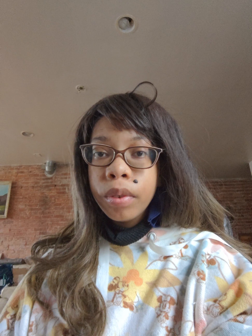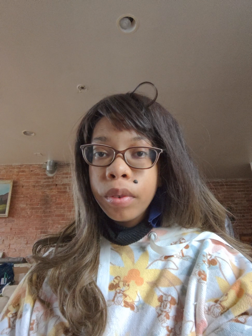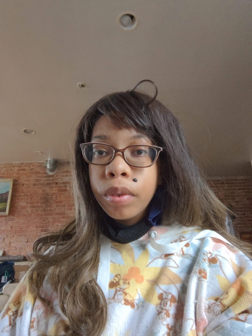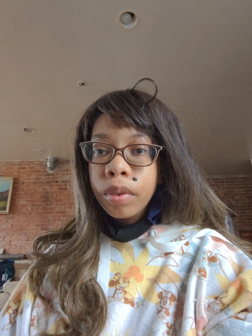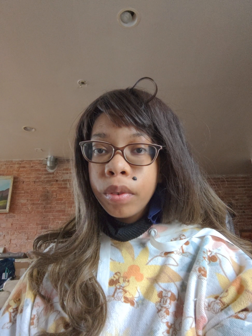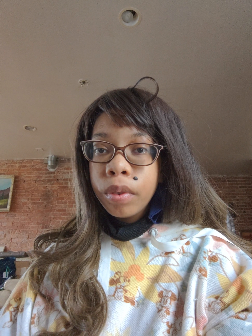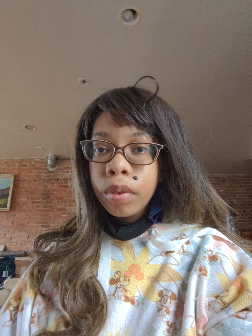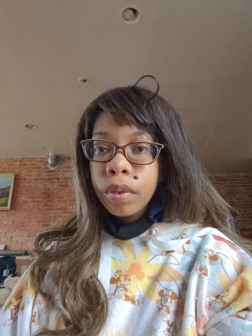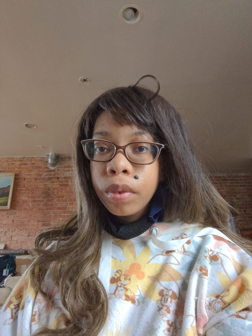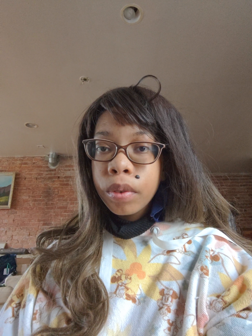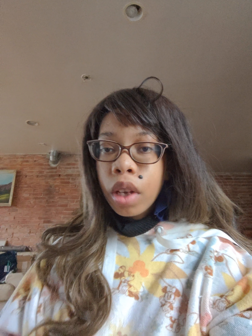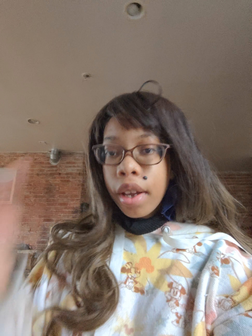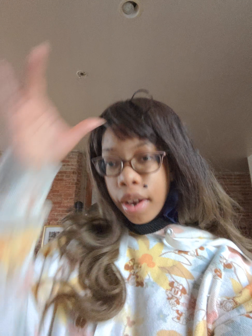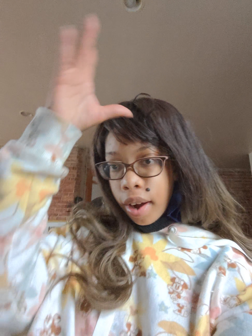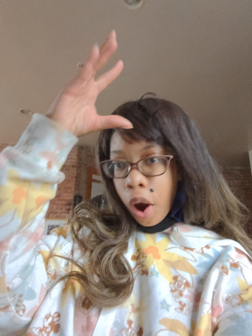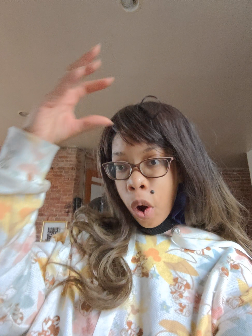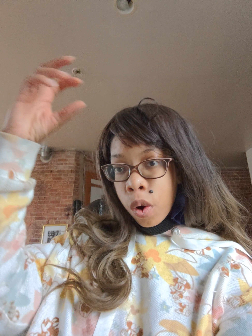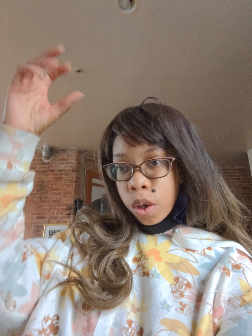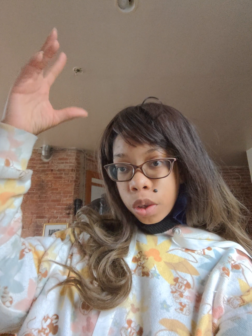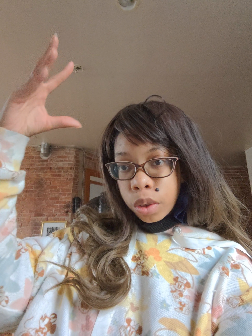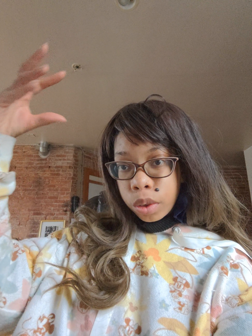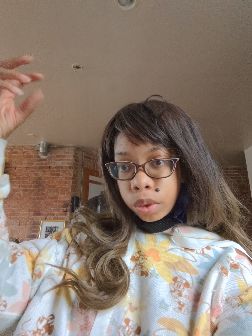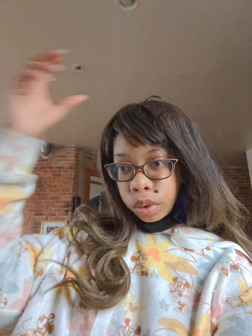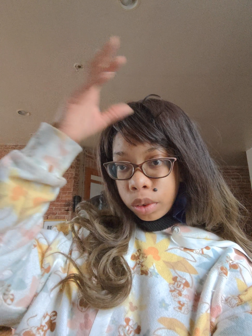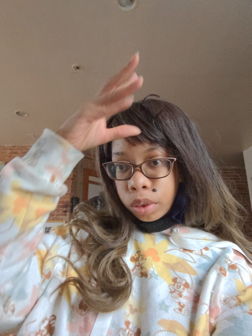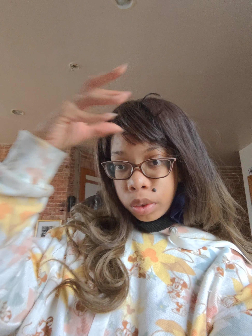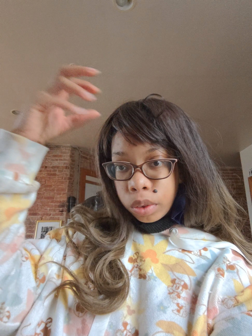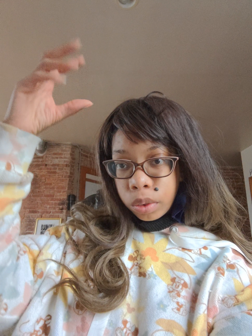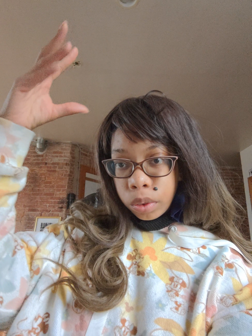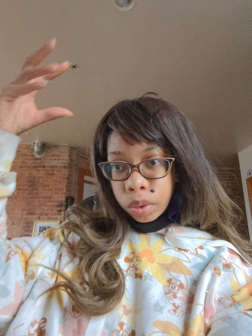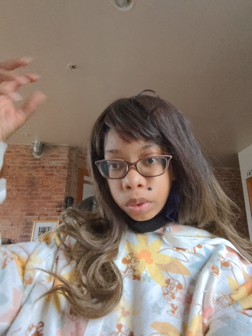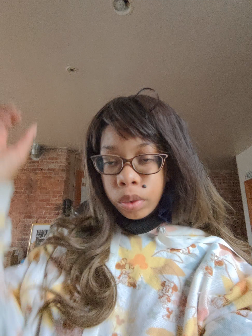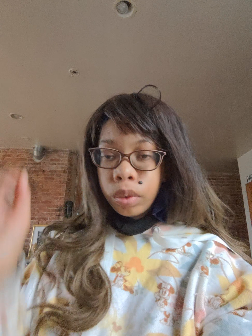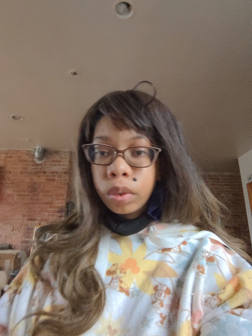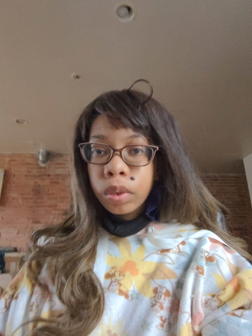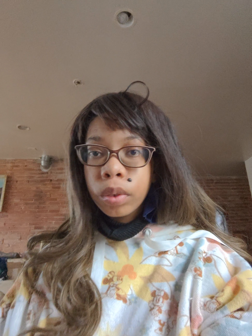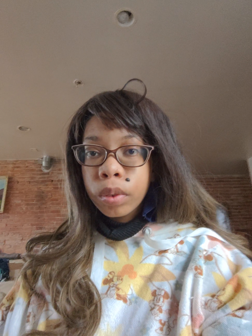cloud